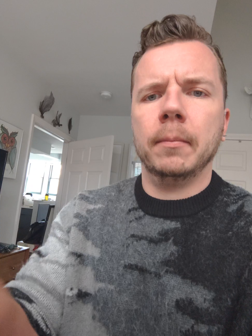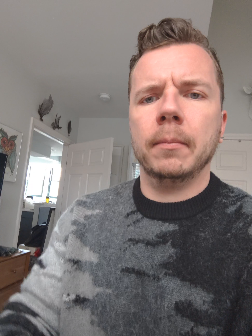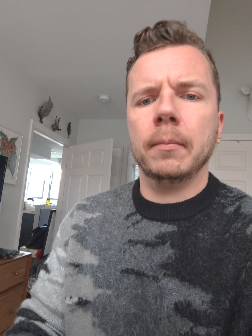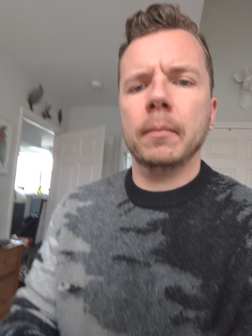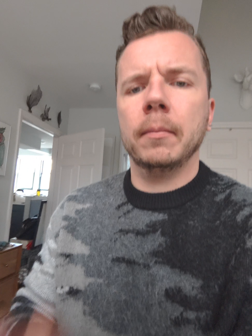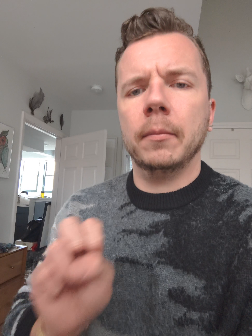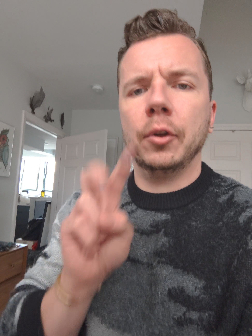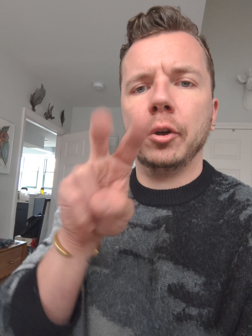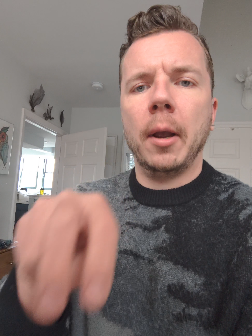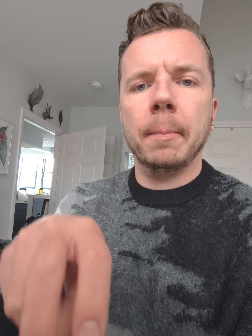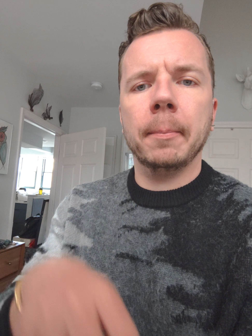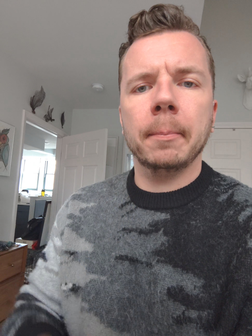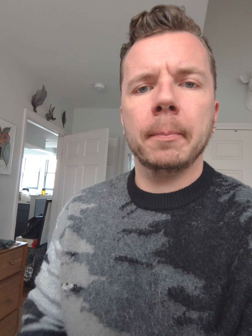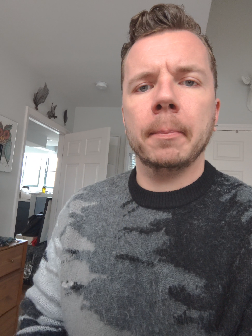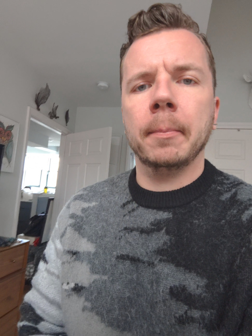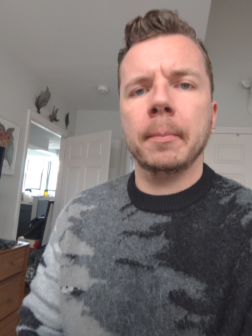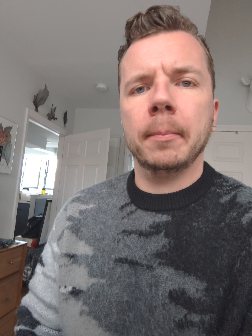jump